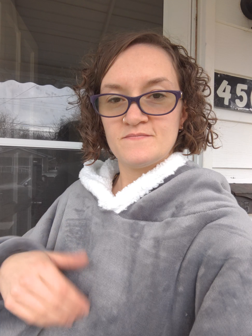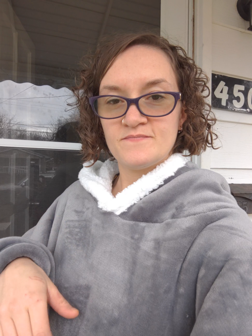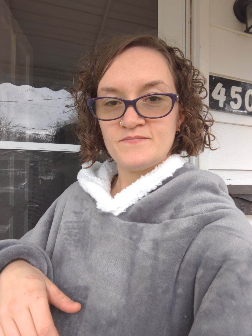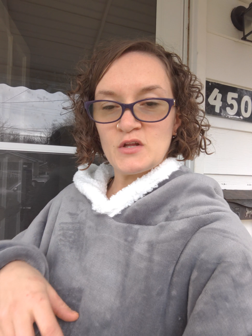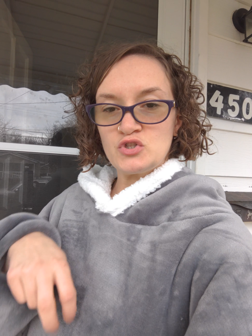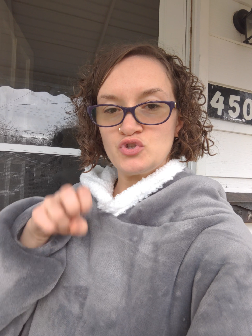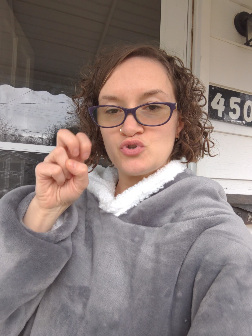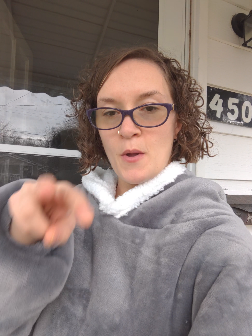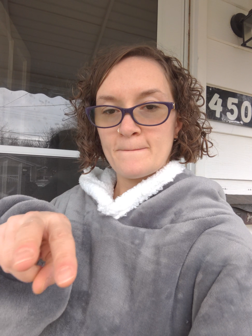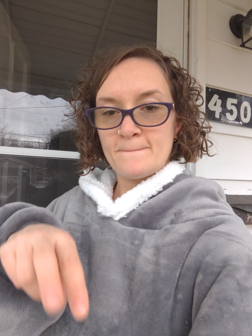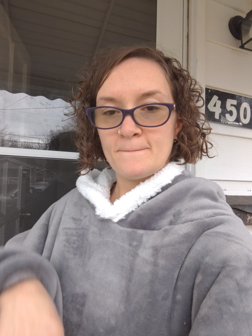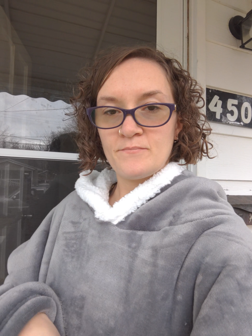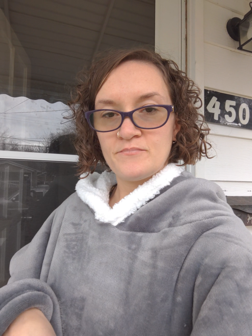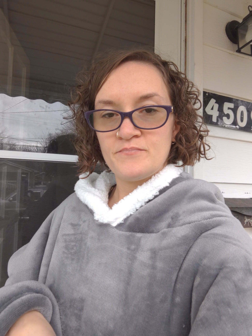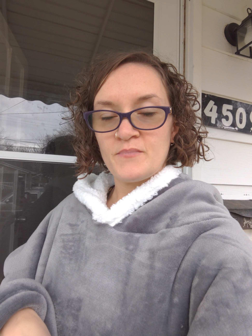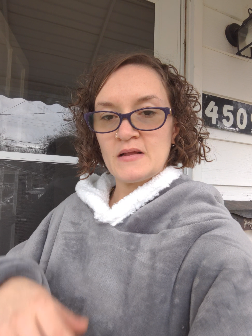jump